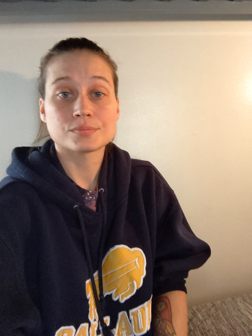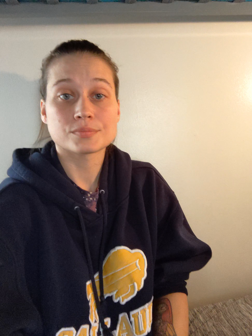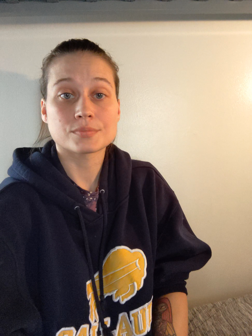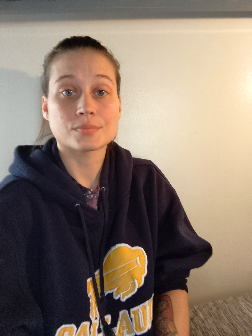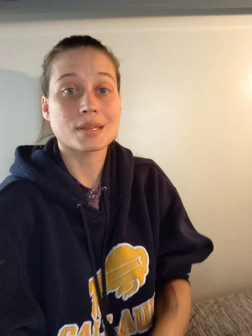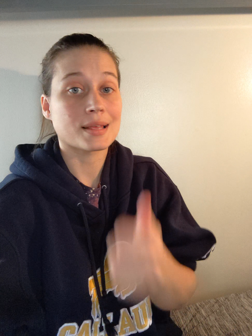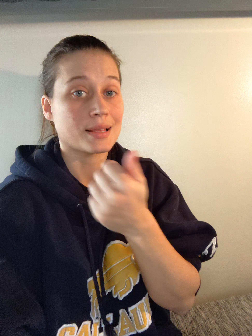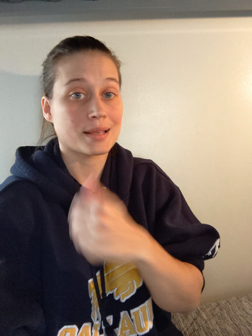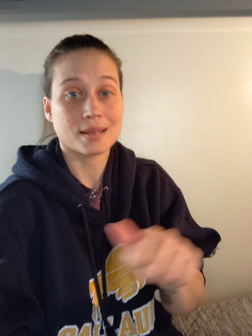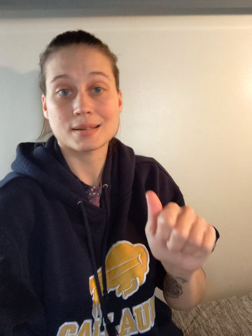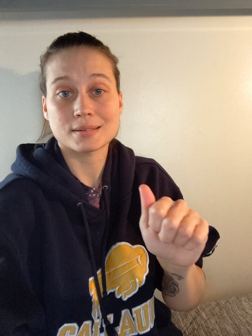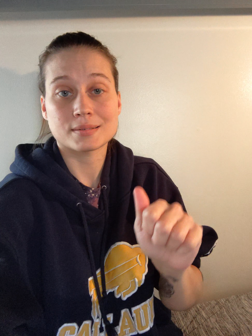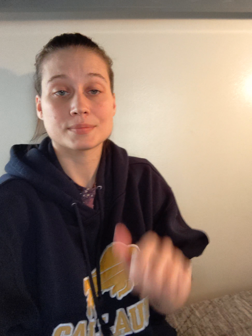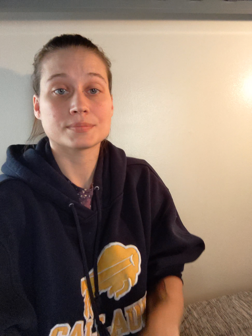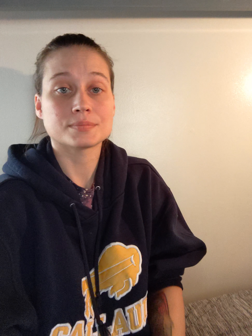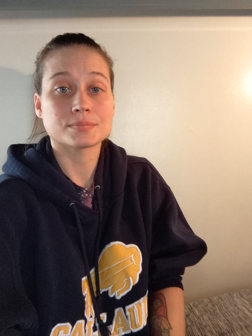any